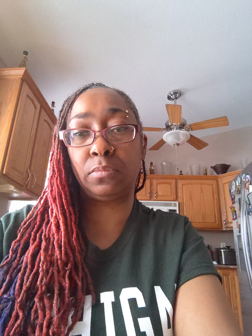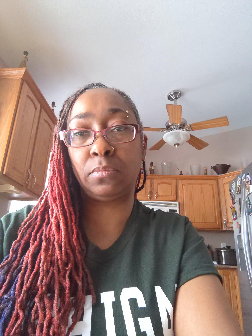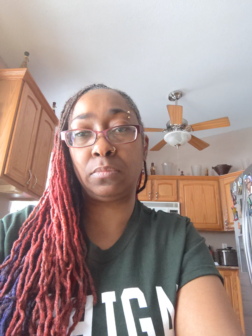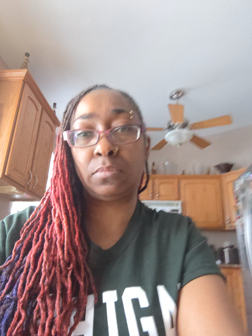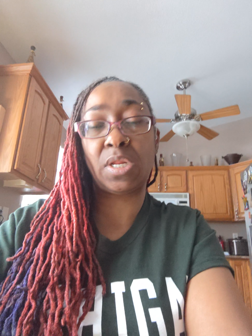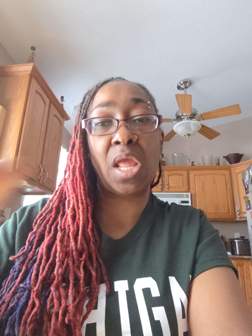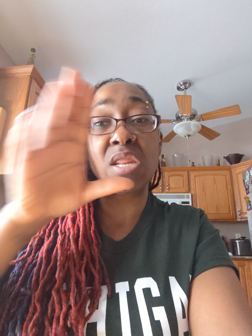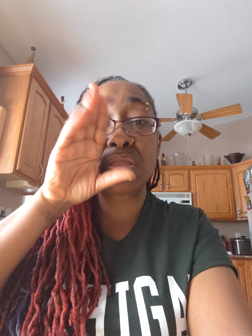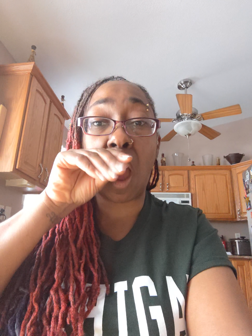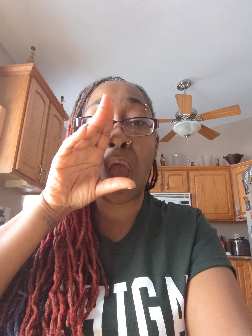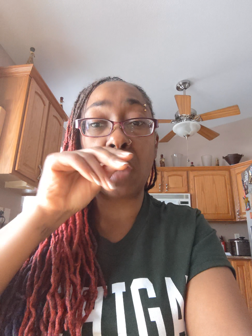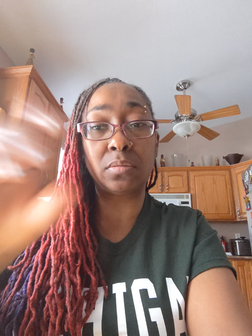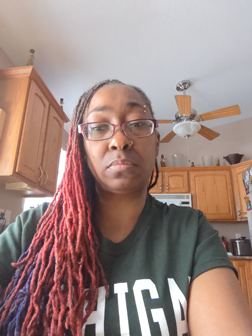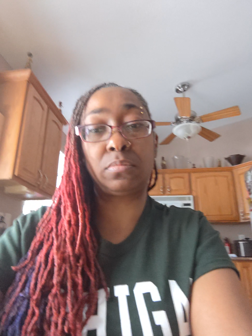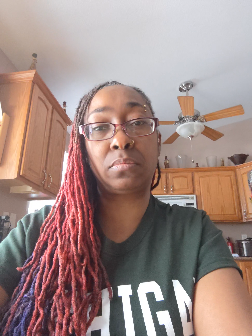duck